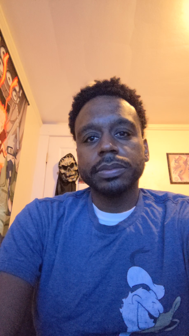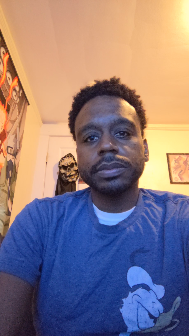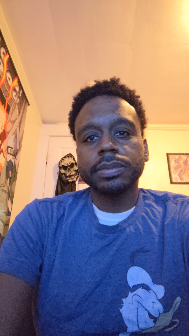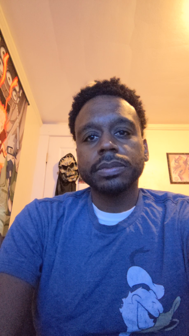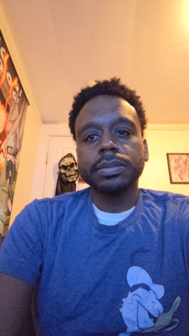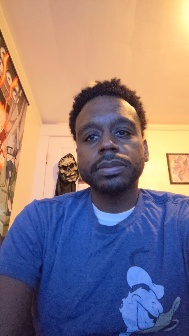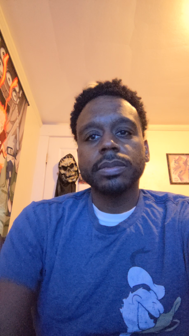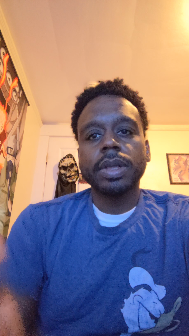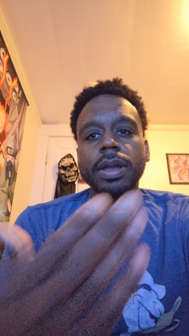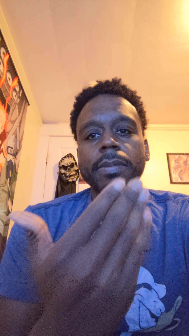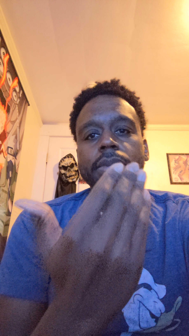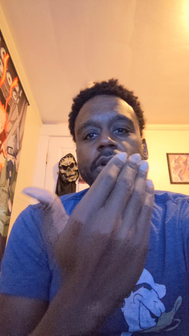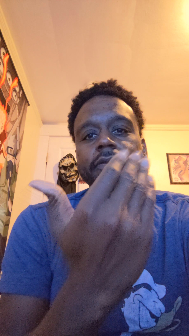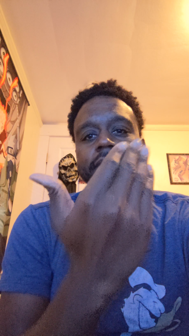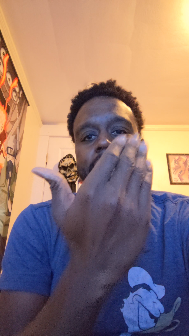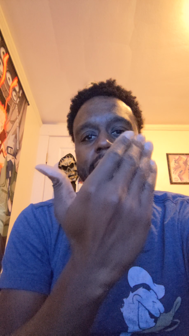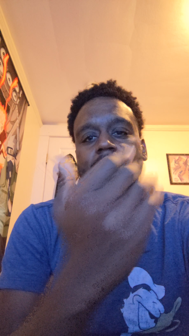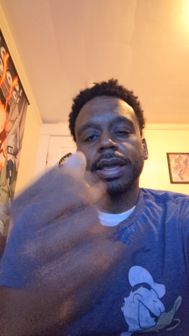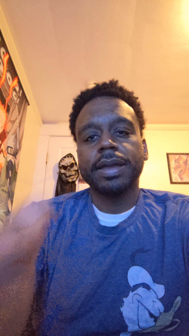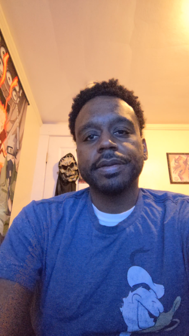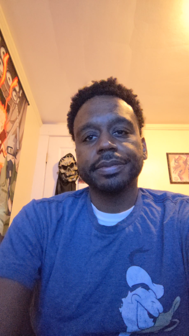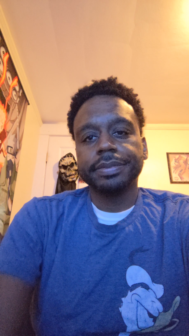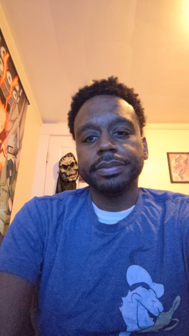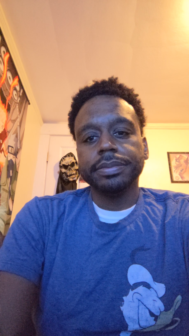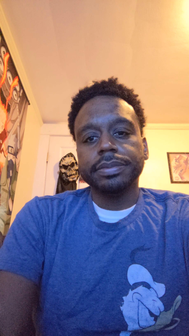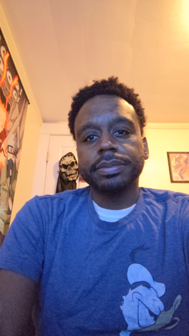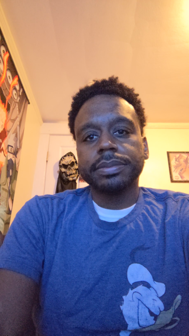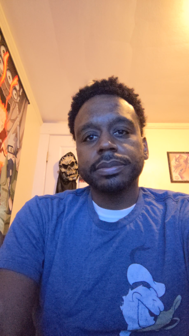butterfly